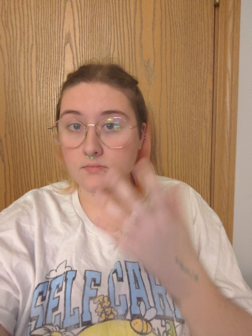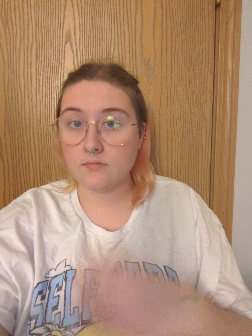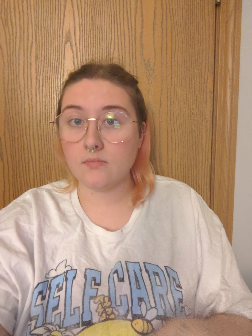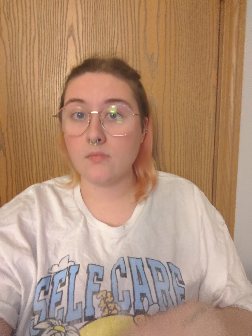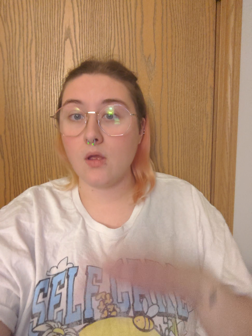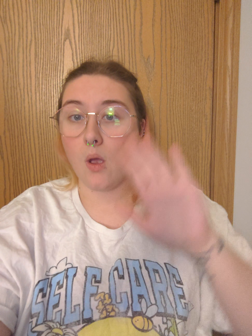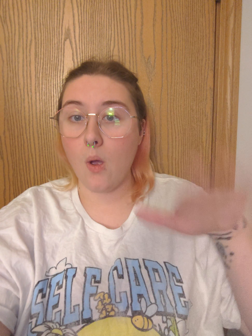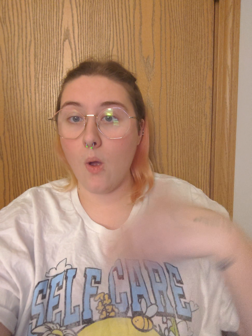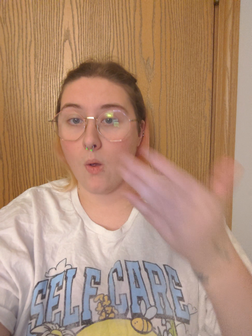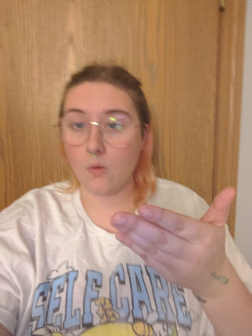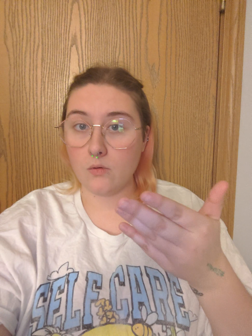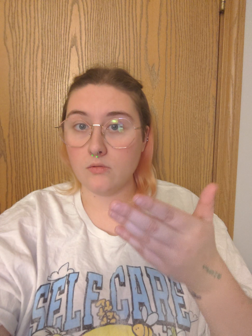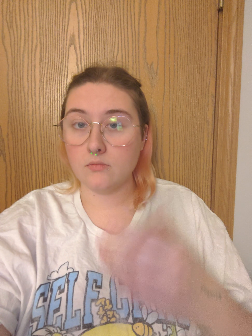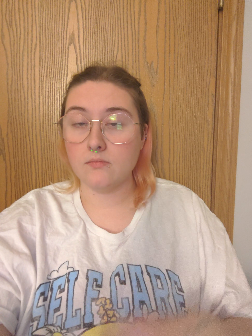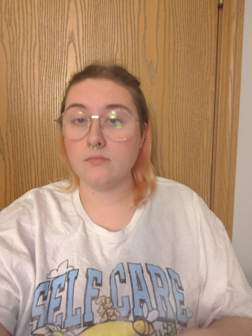all